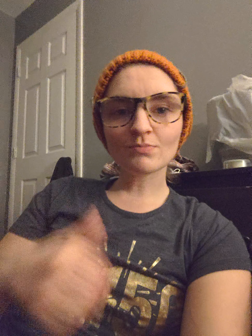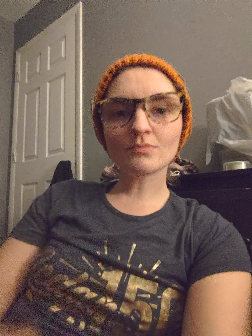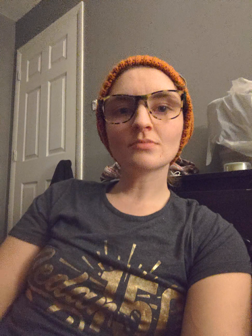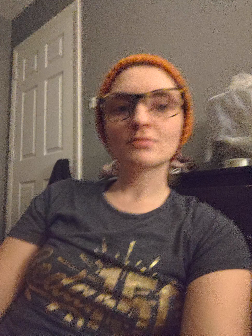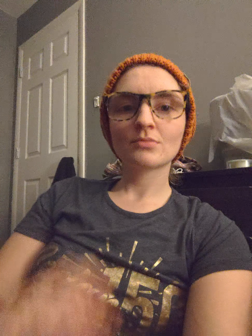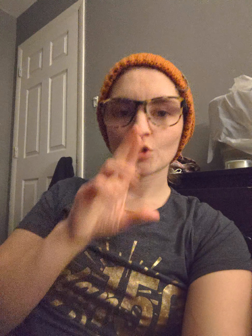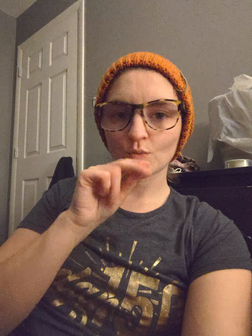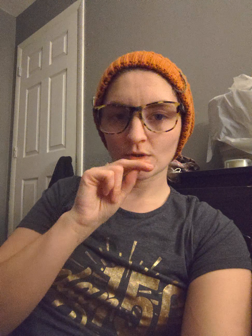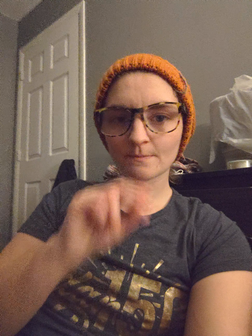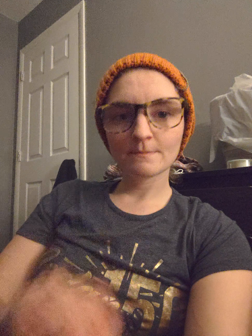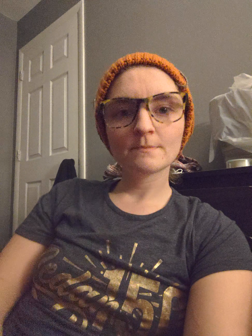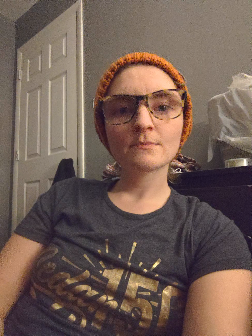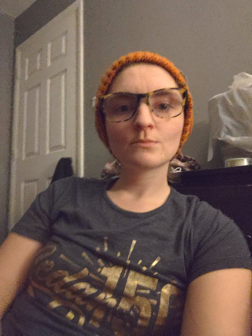duck